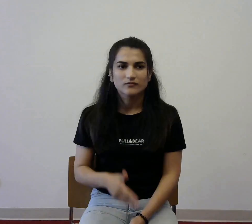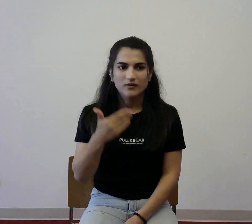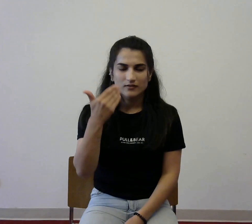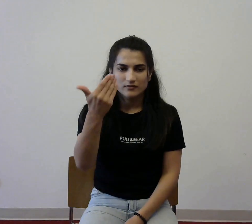siz